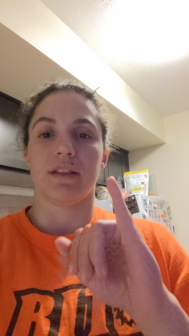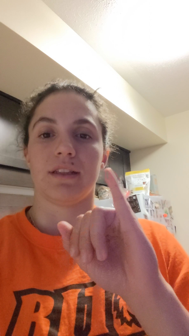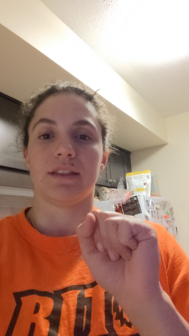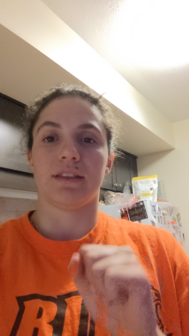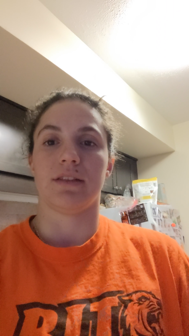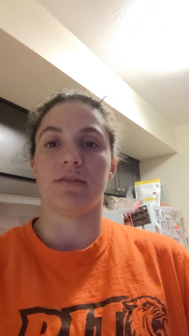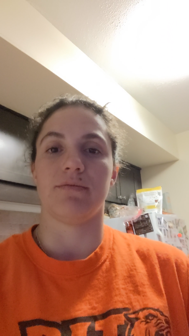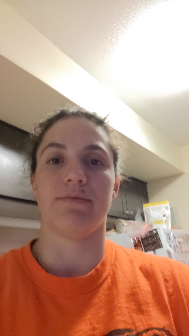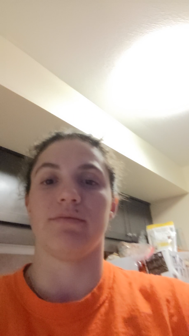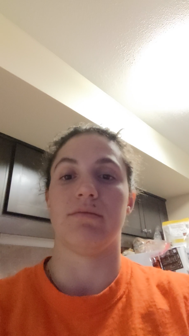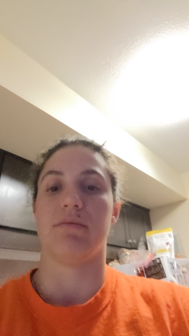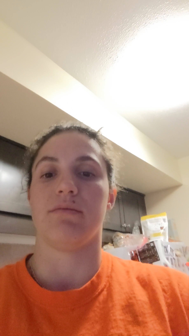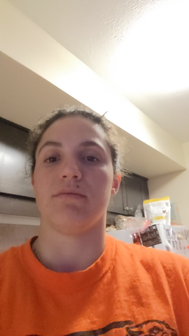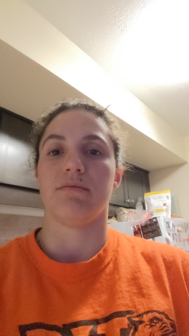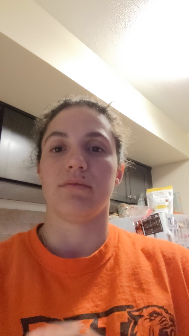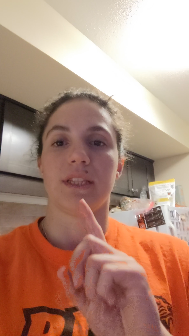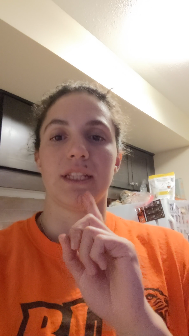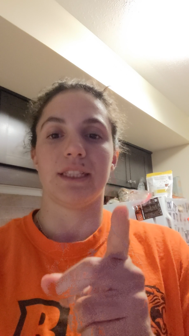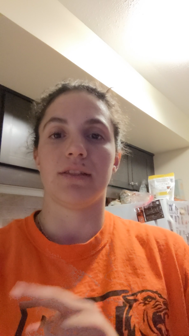is